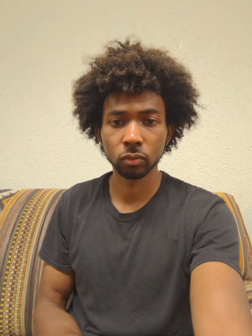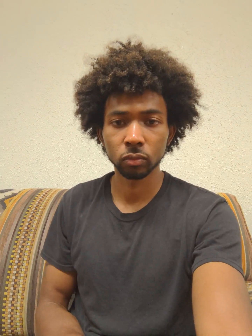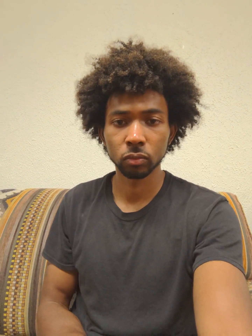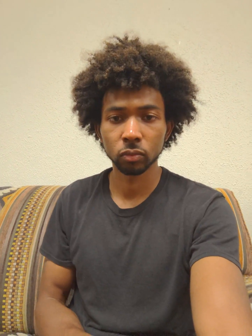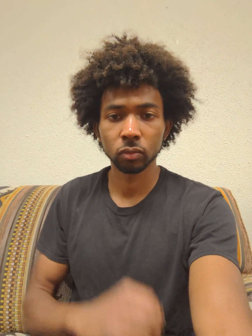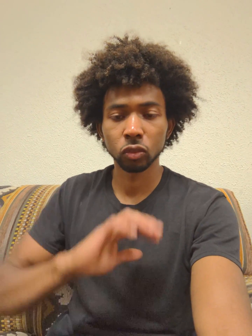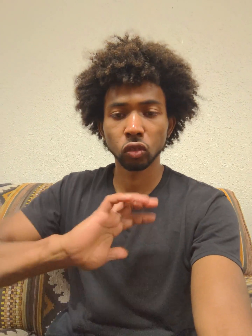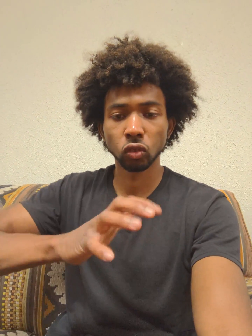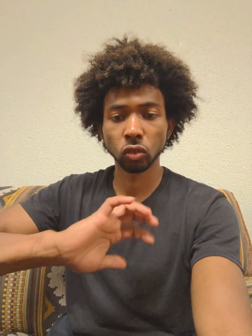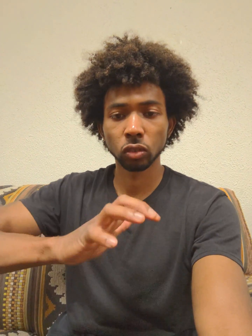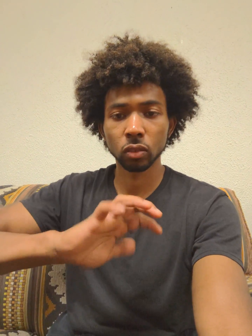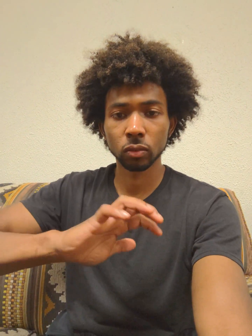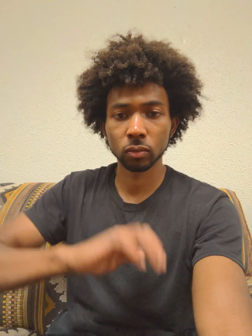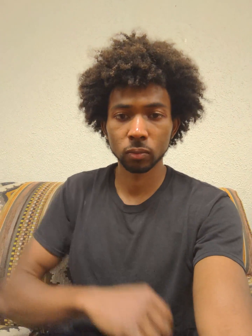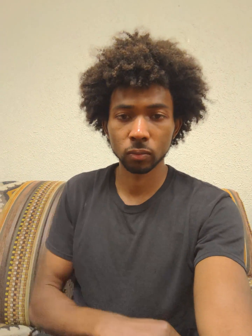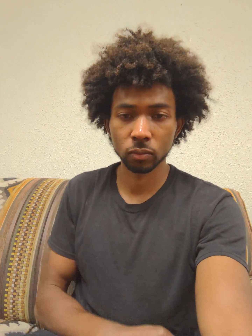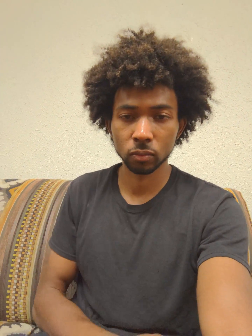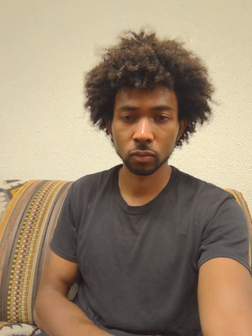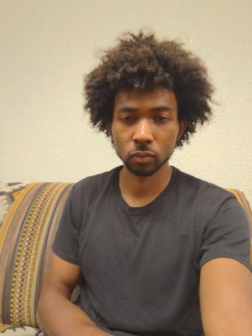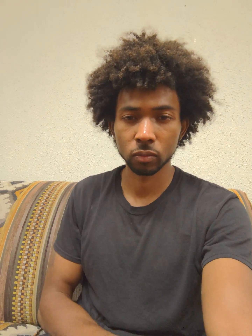cheese